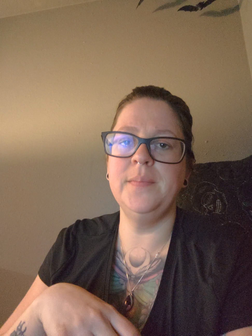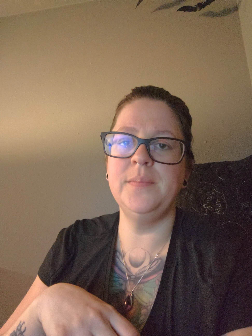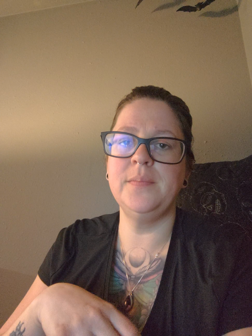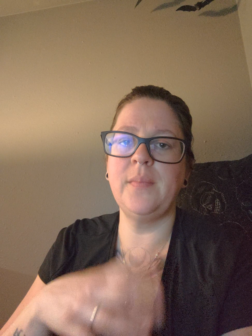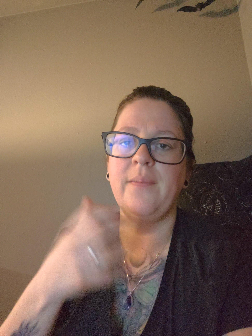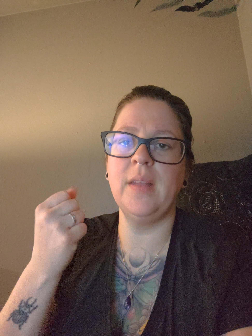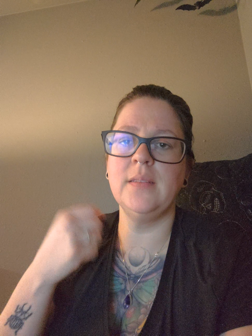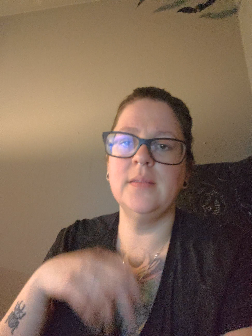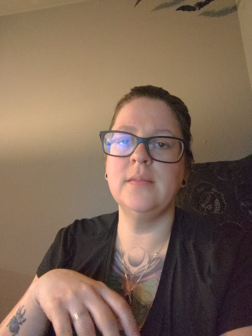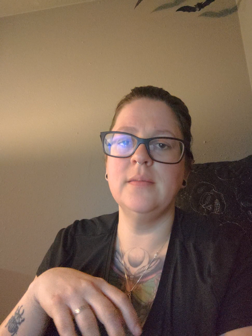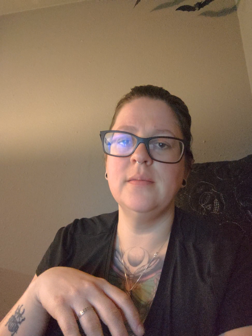fast